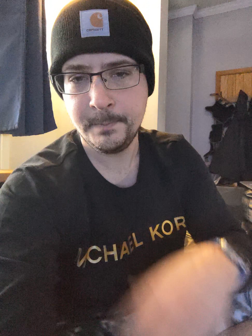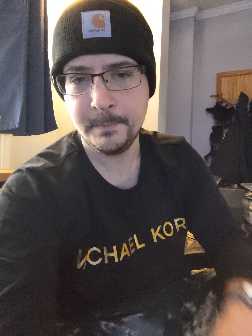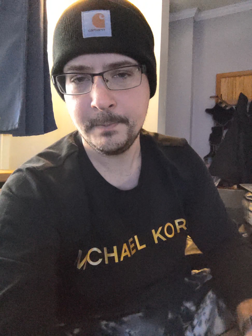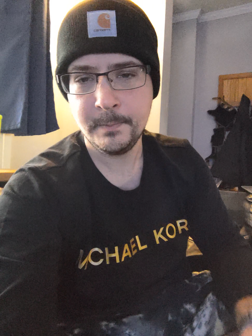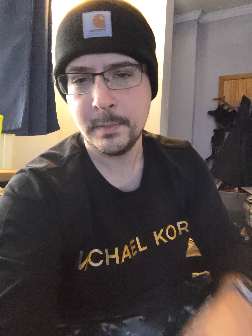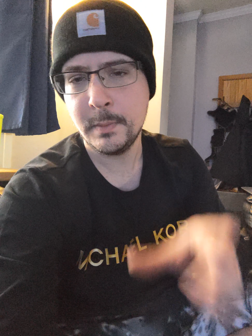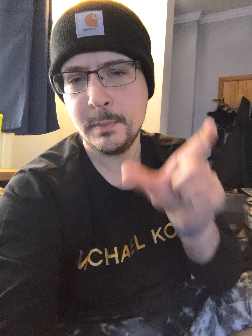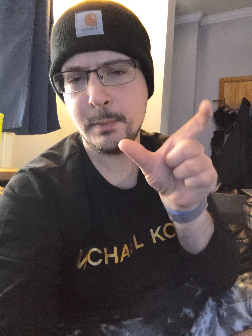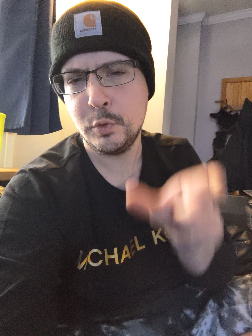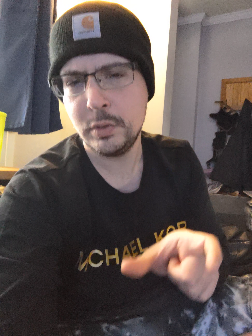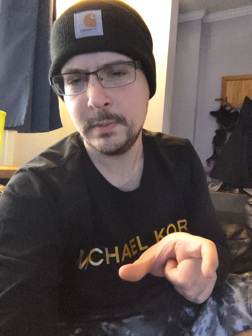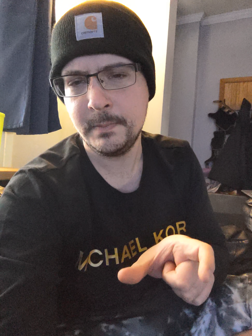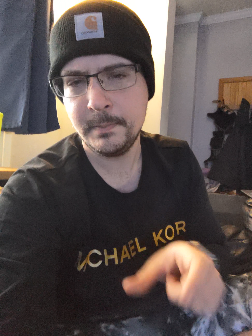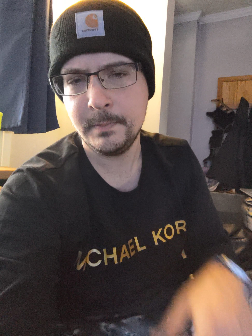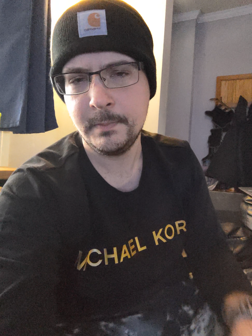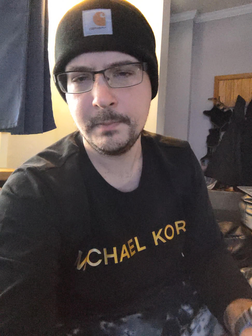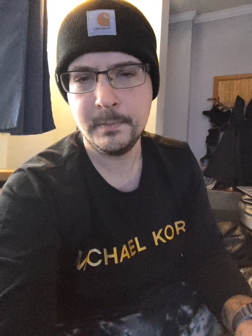person